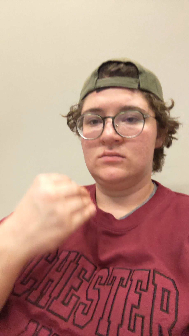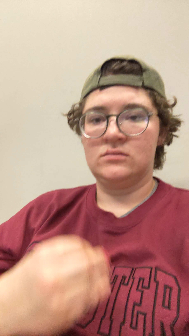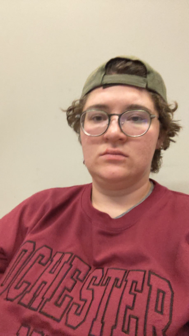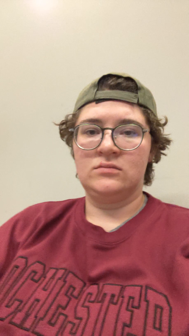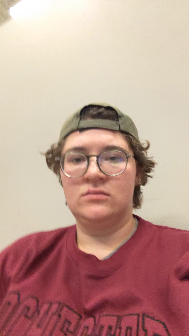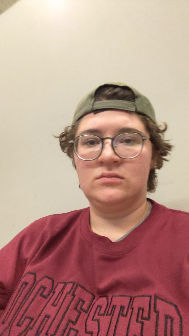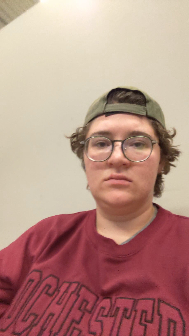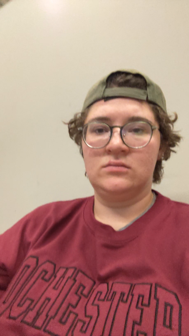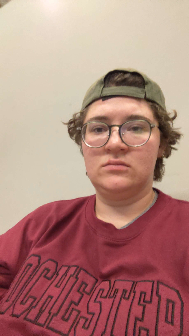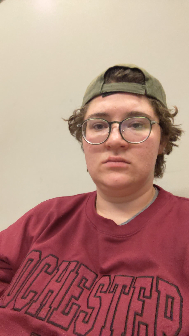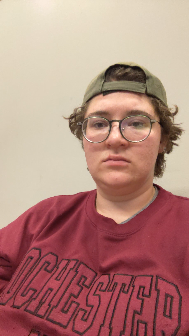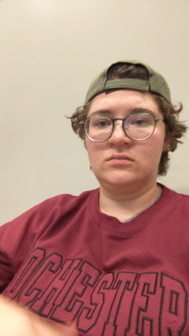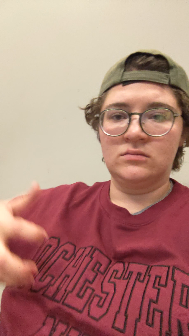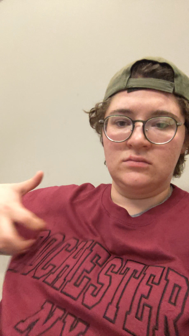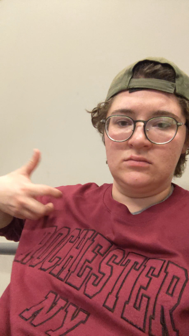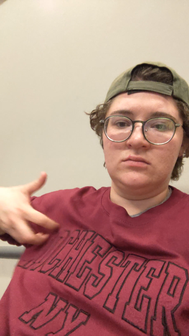monkey